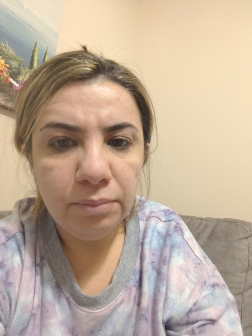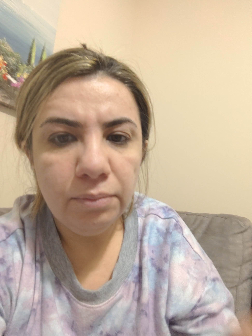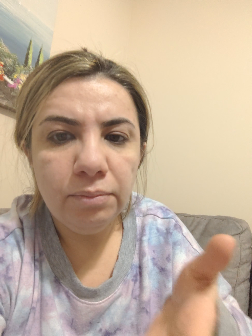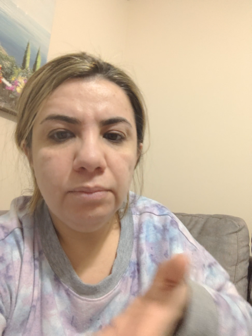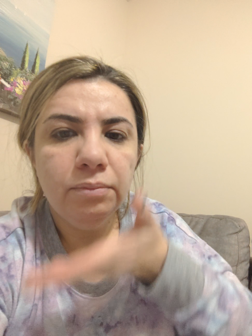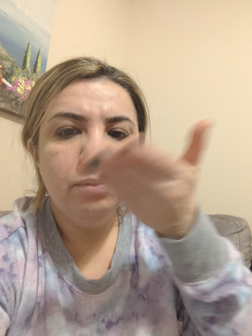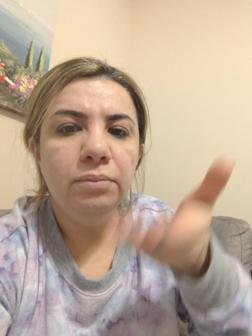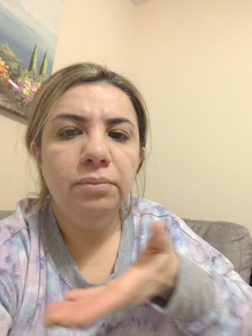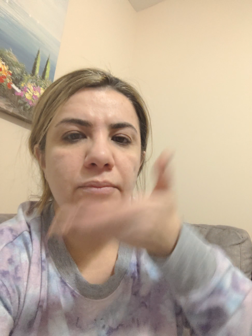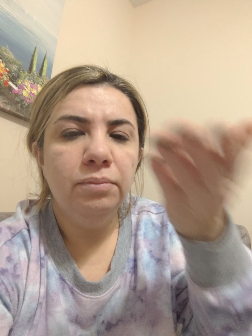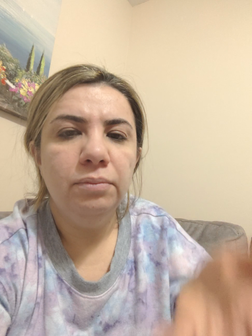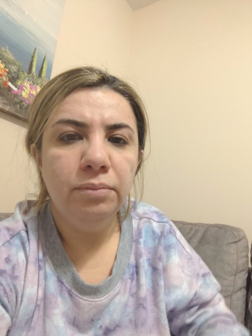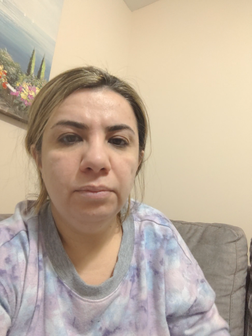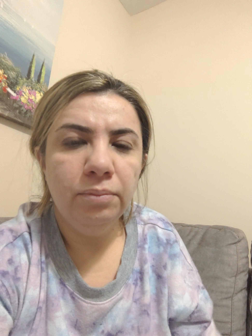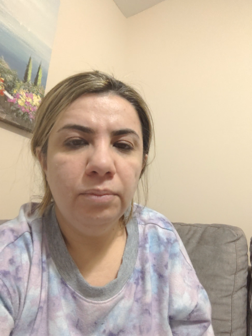cereal